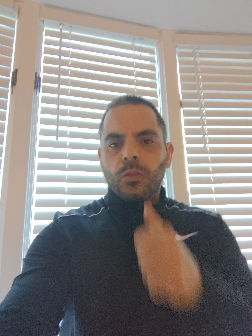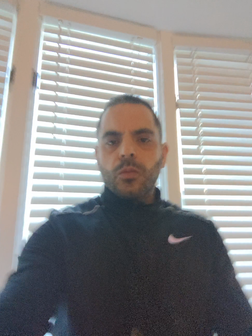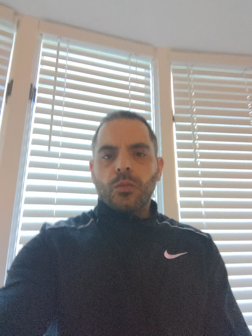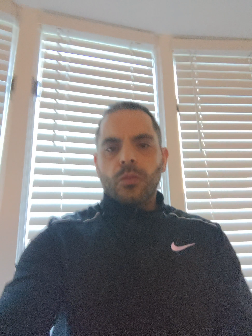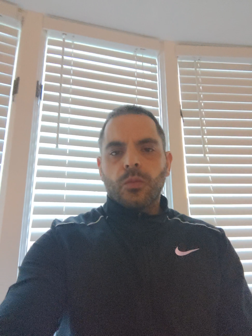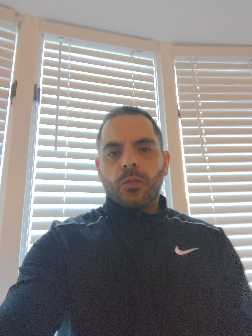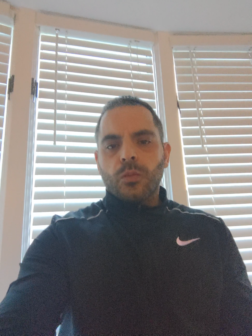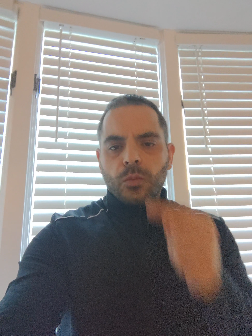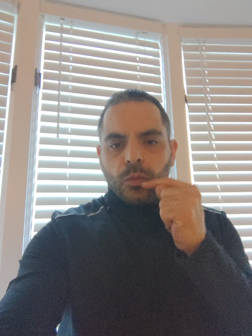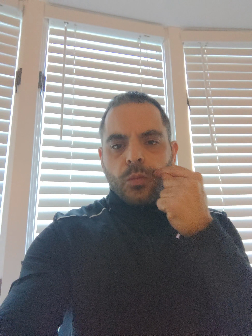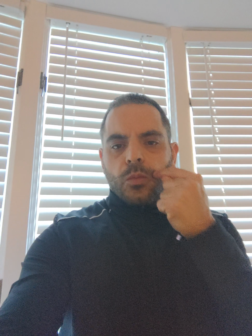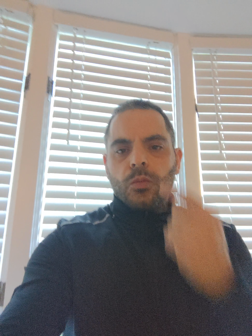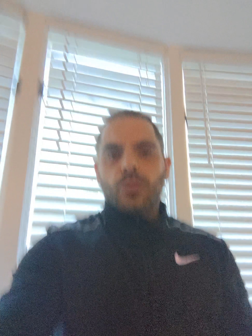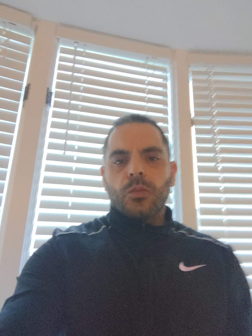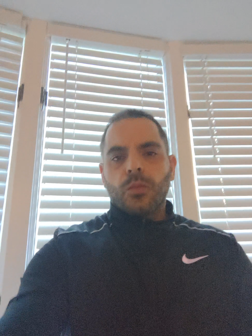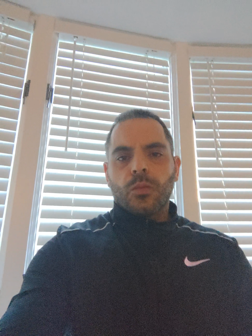smile